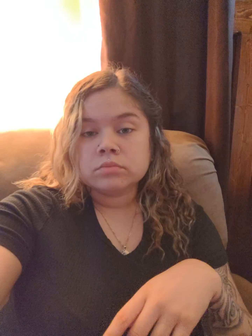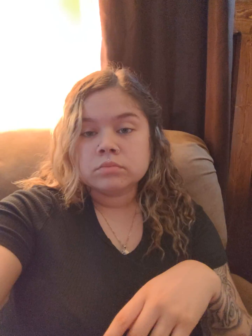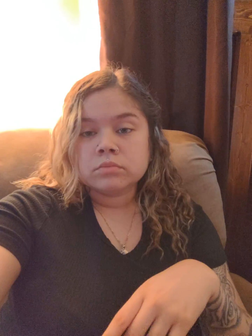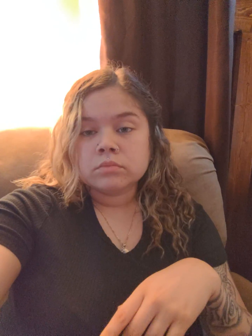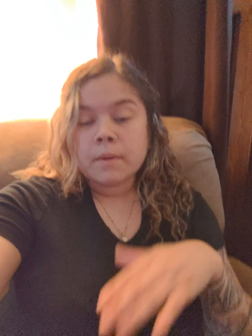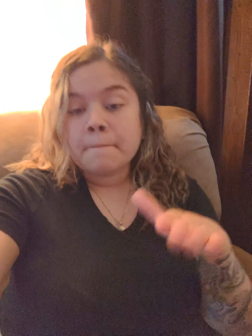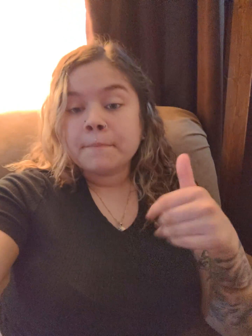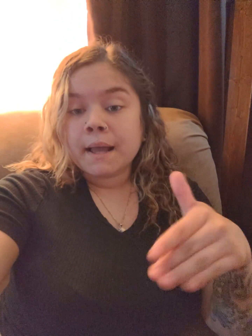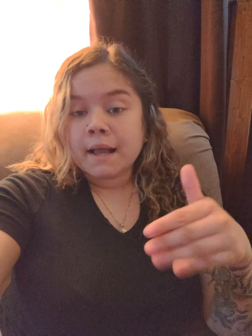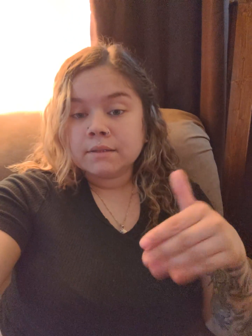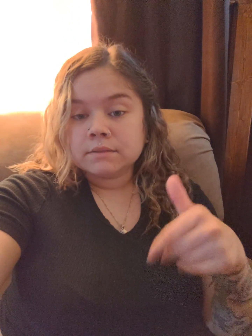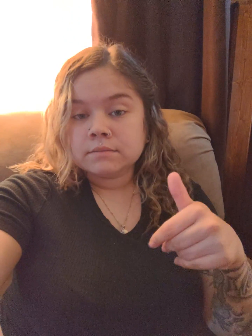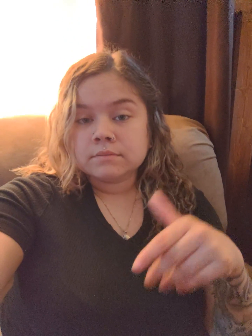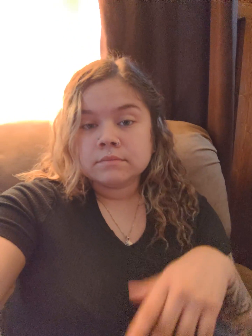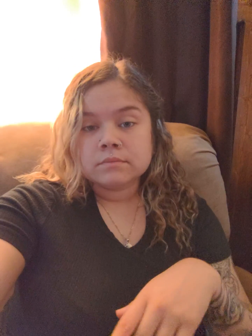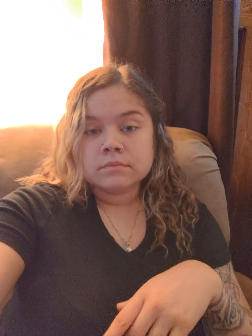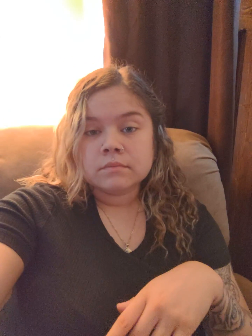pants